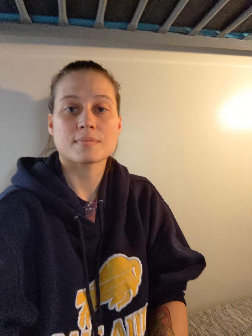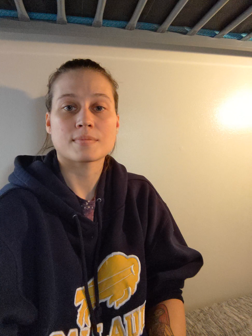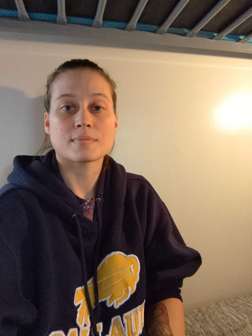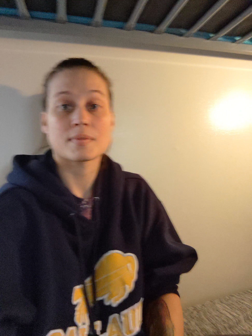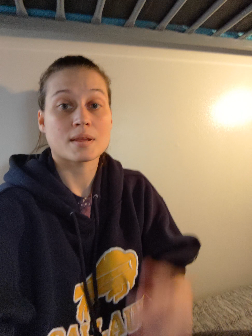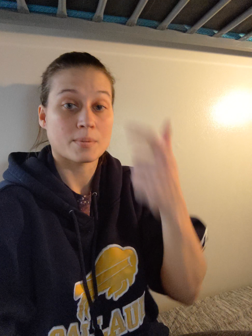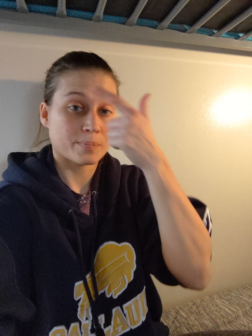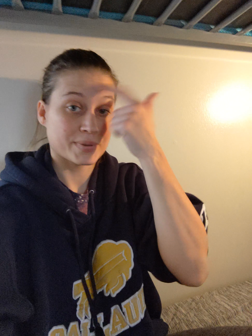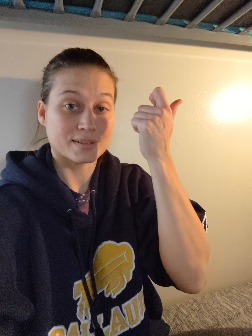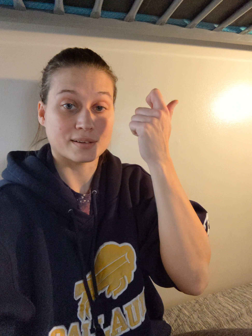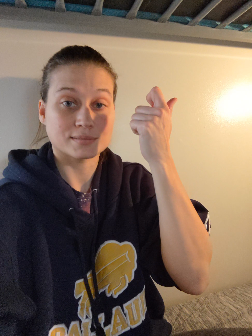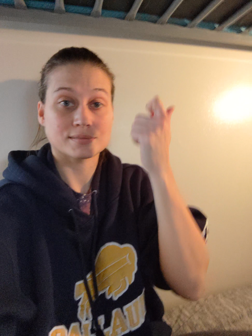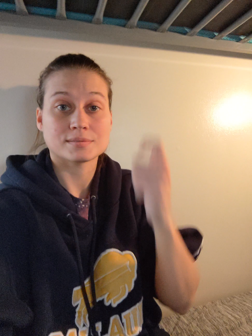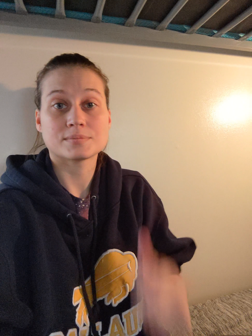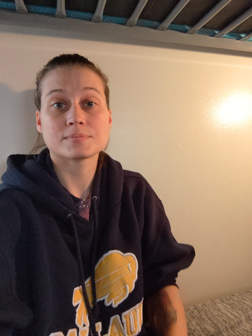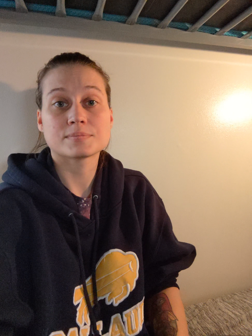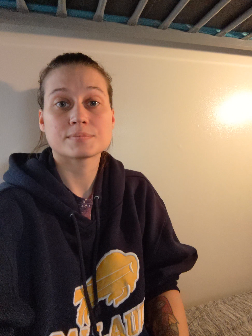because